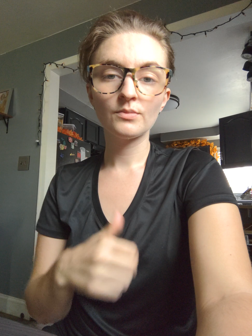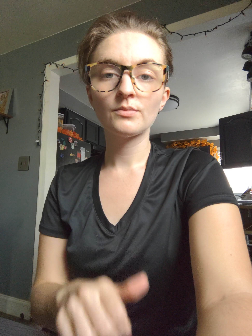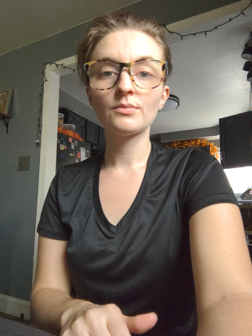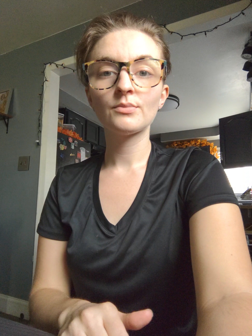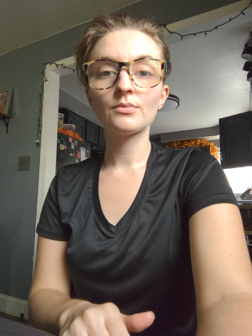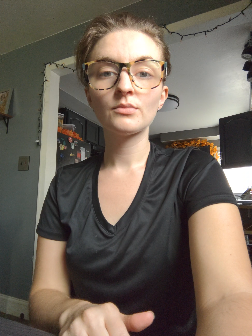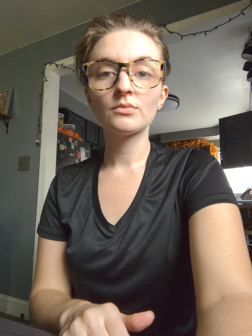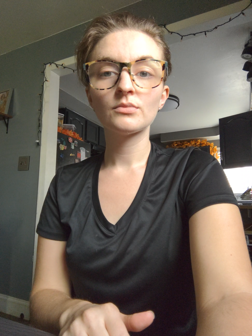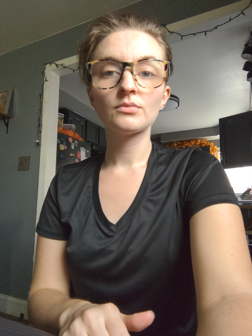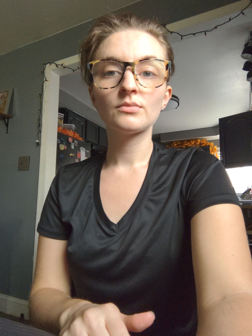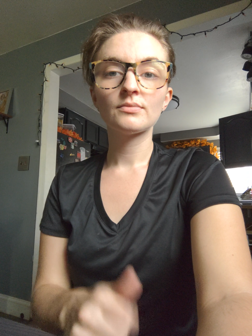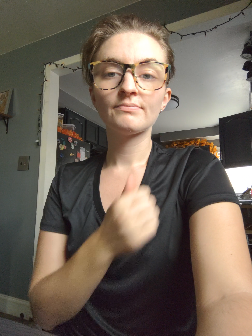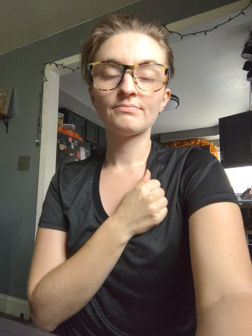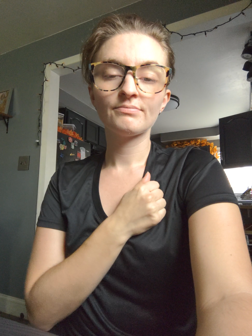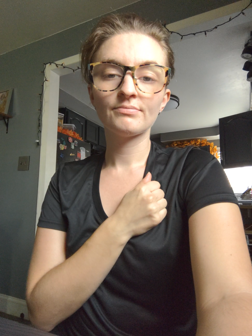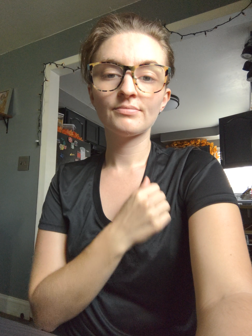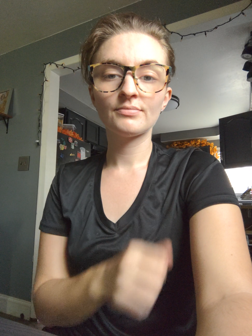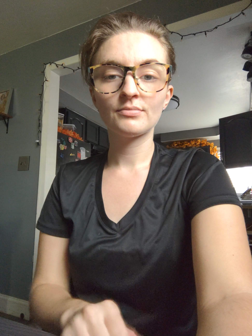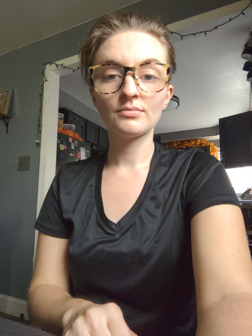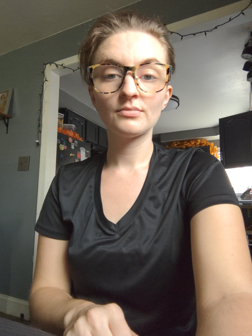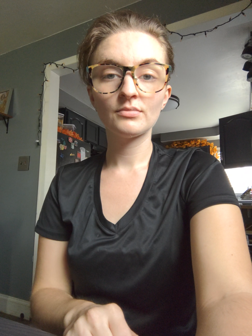hug